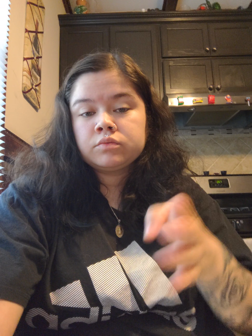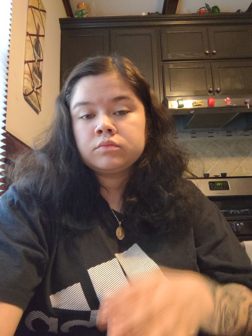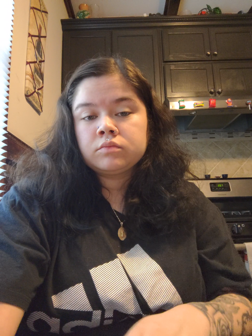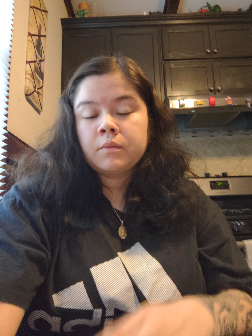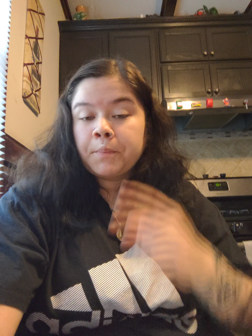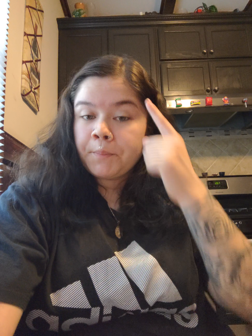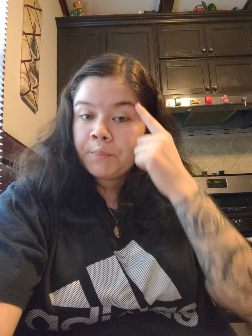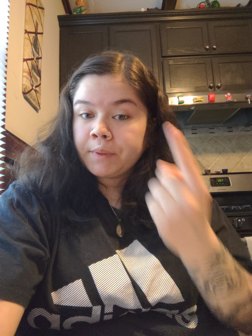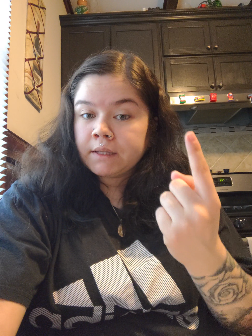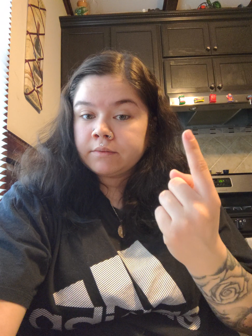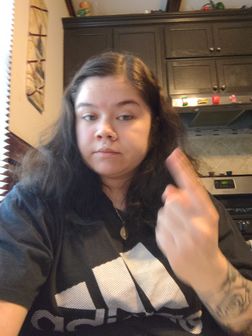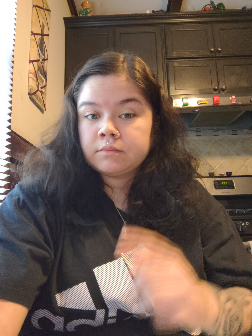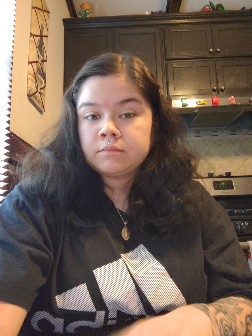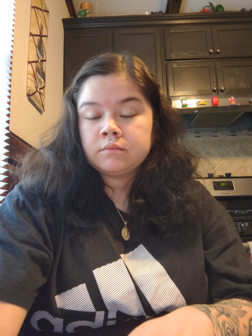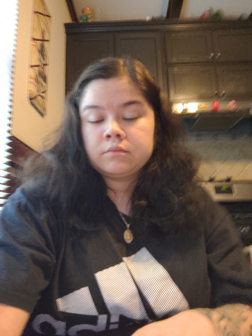penny